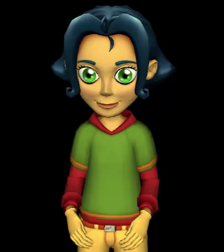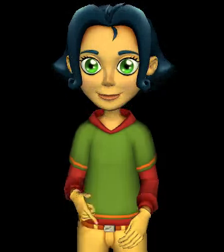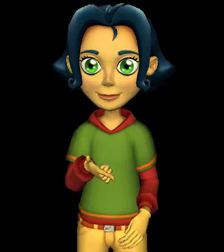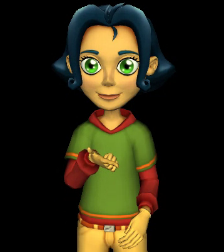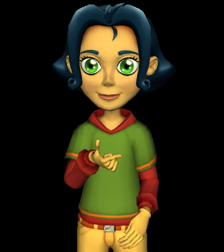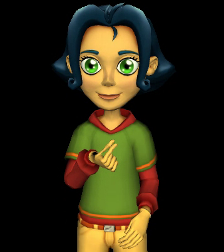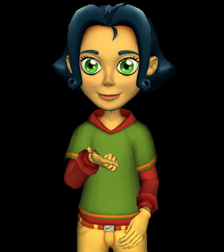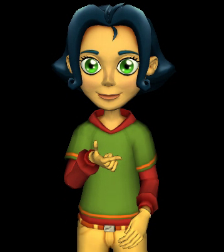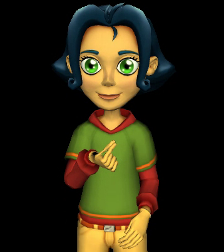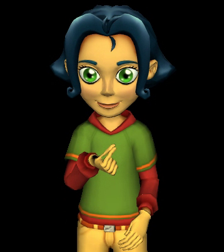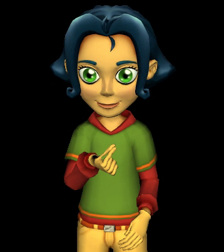مزدوج